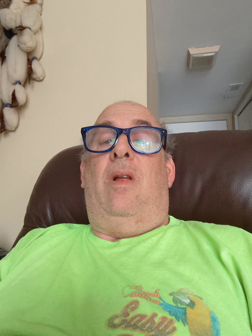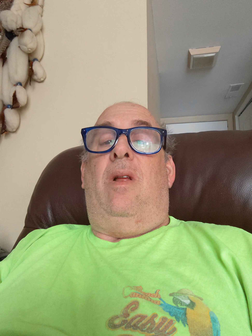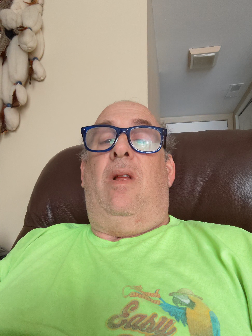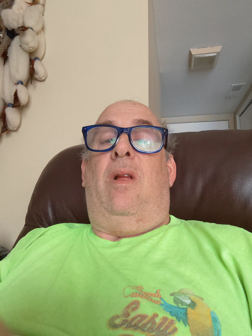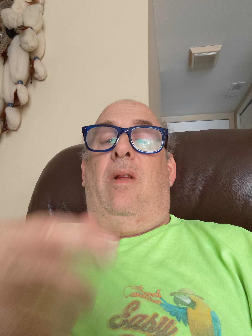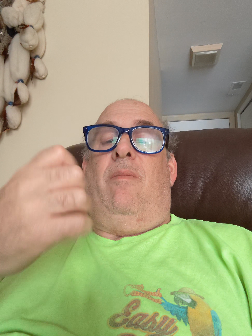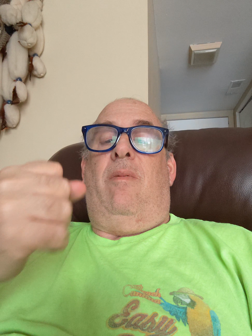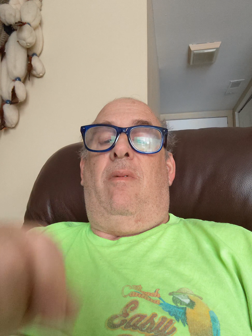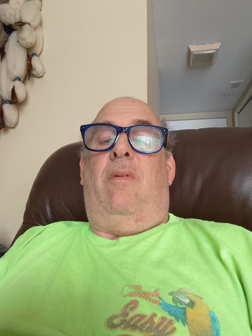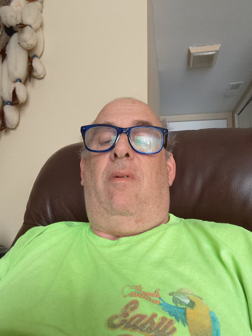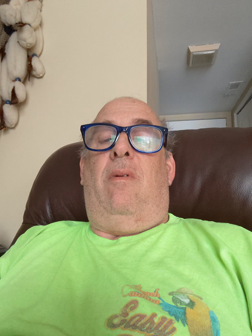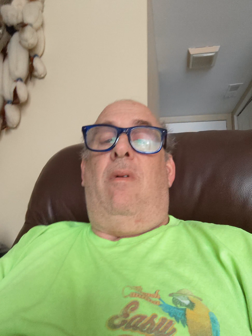milk